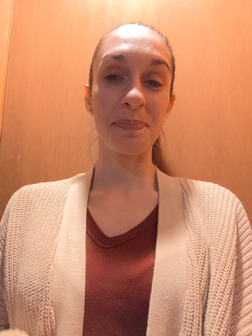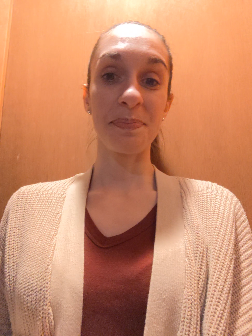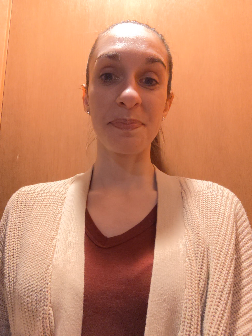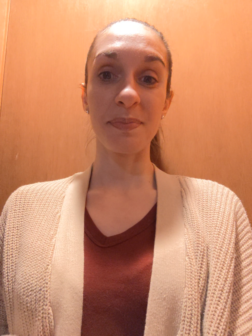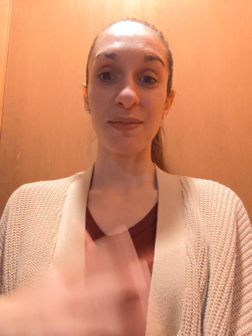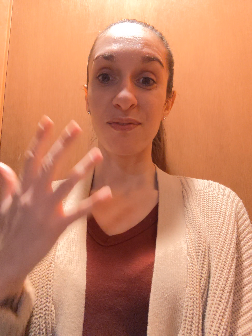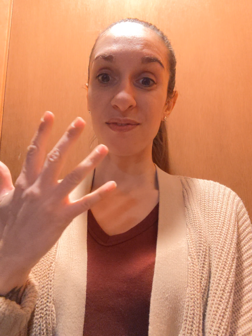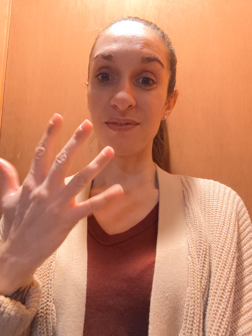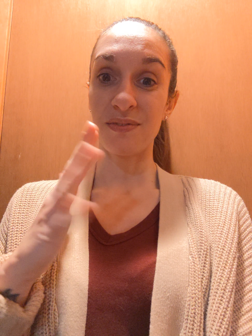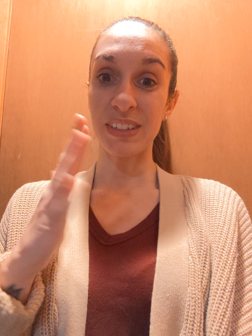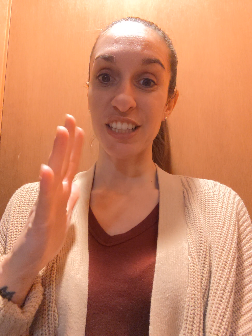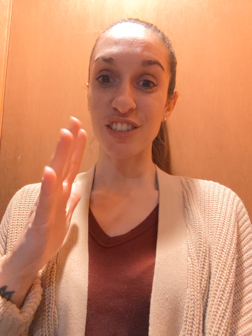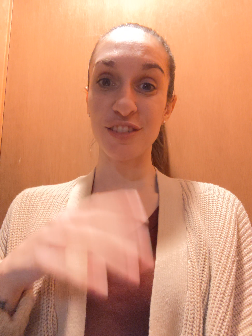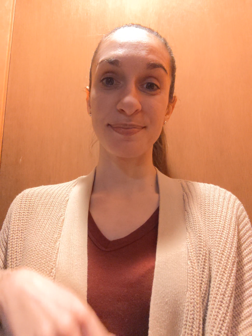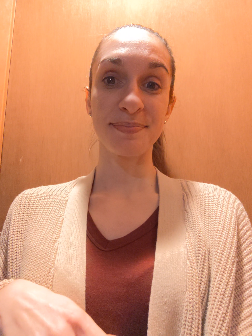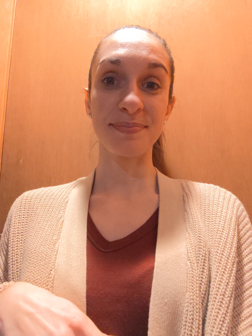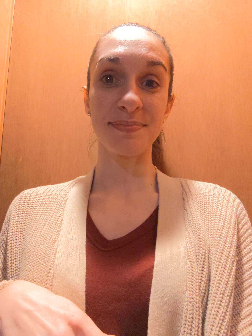finish